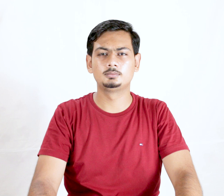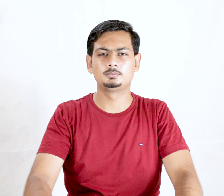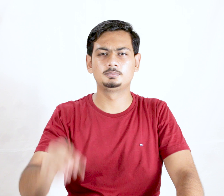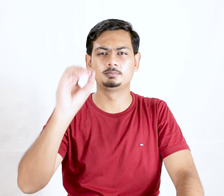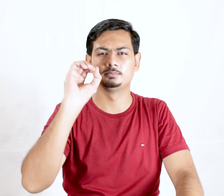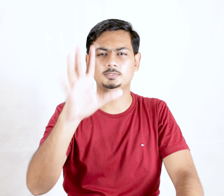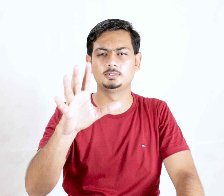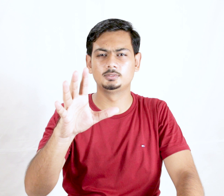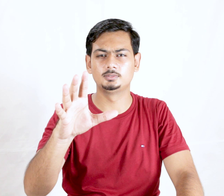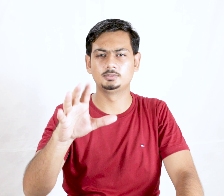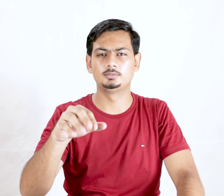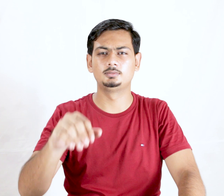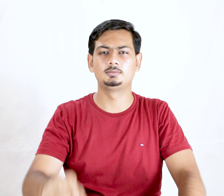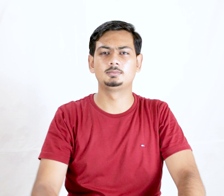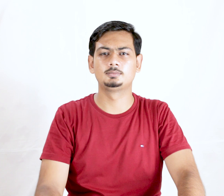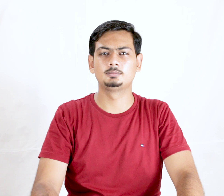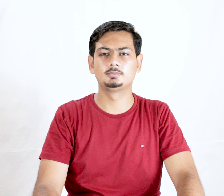bad